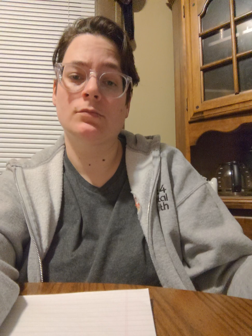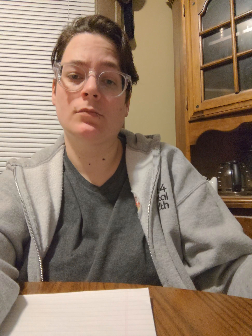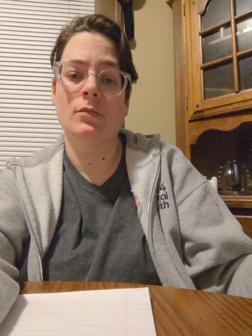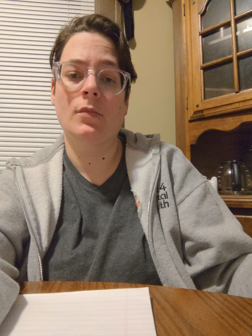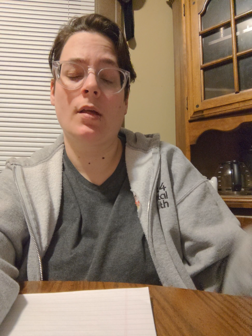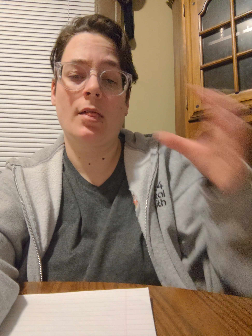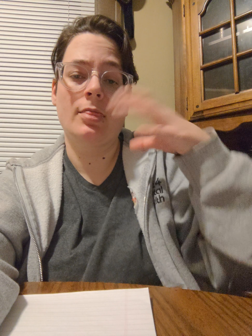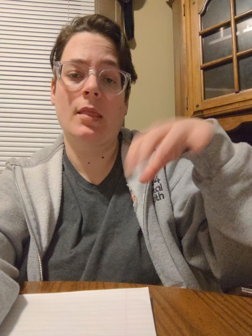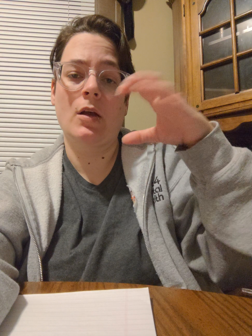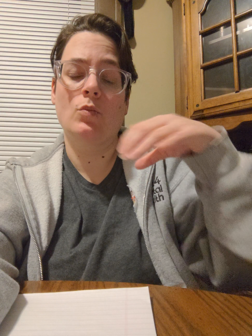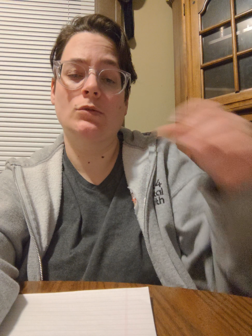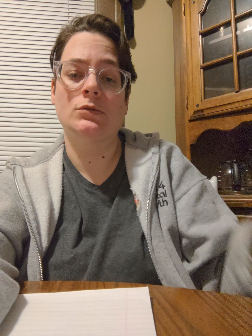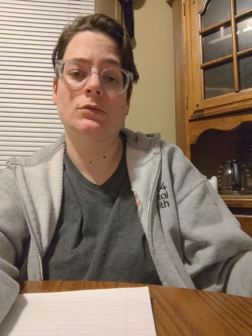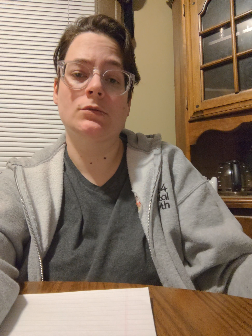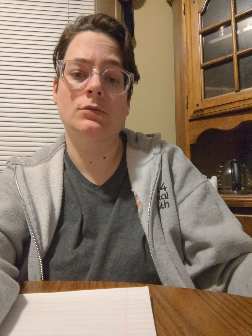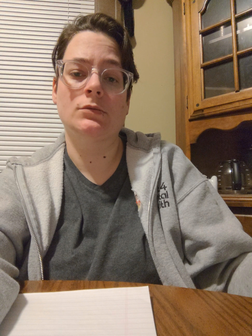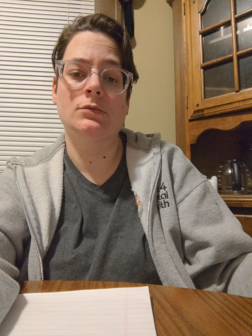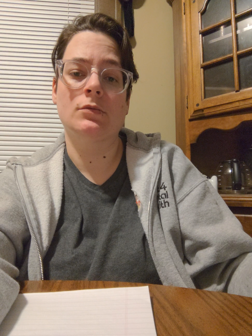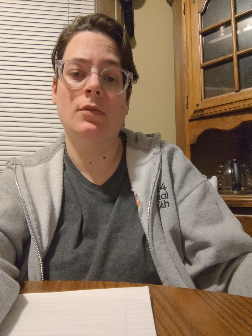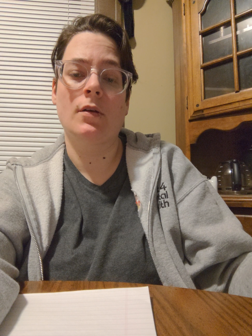cloud